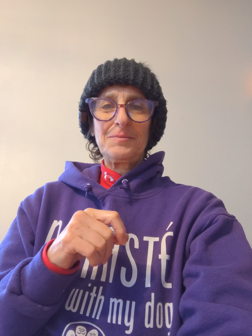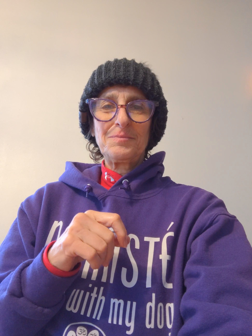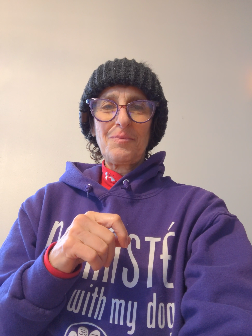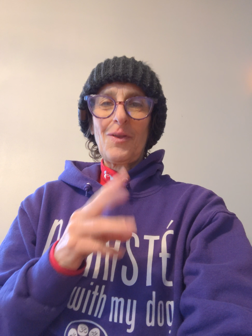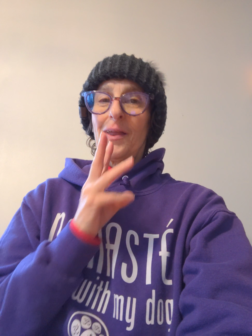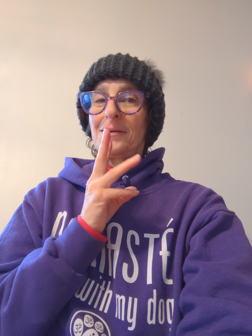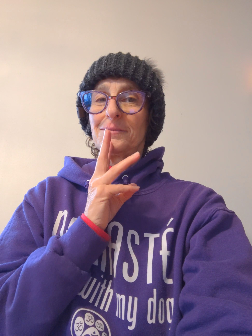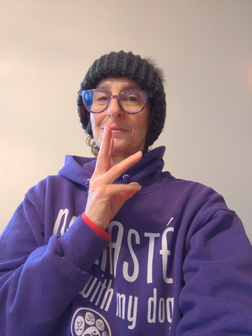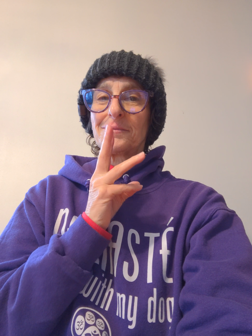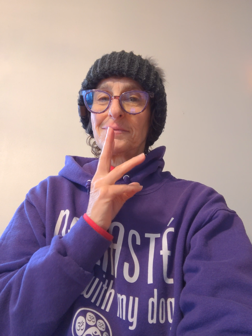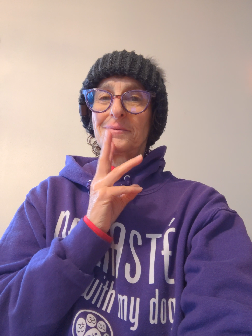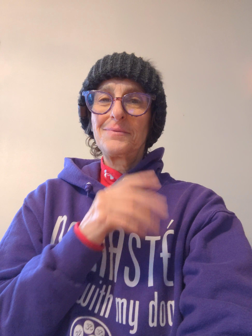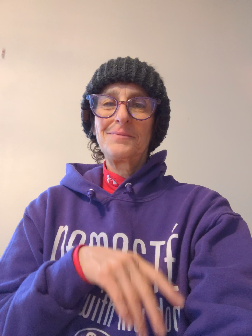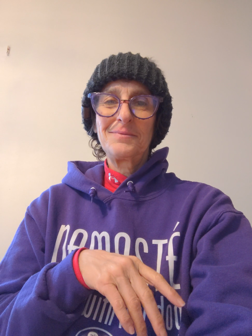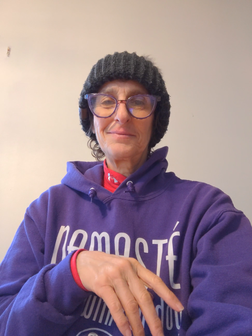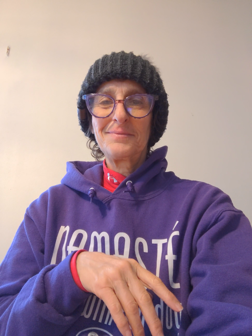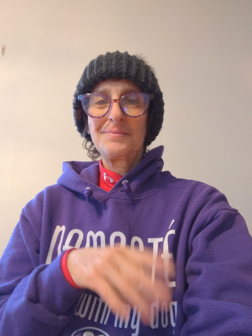water